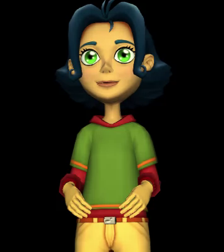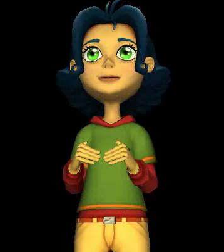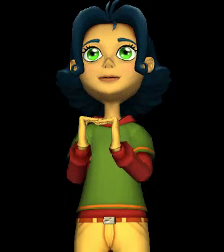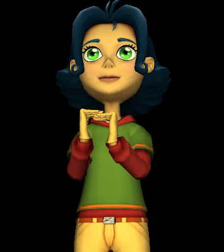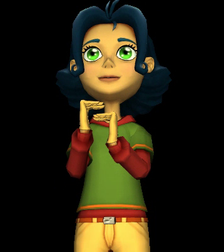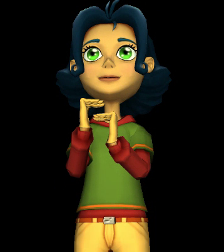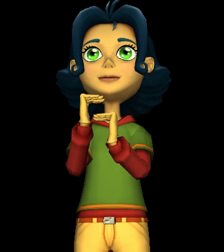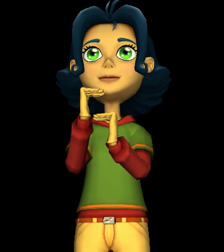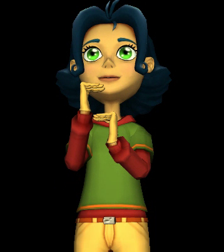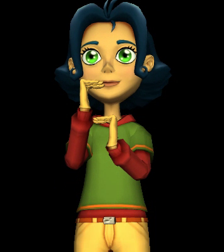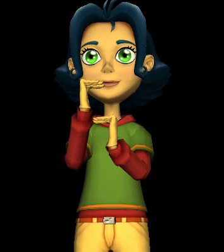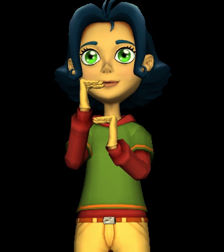طابق